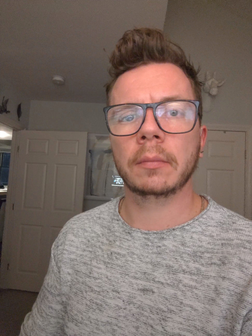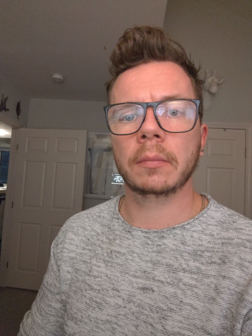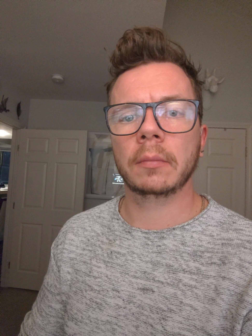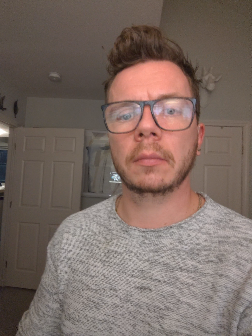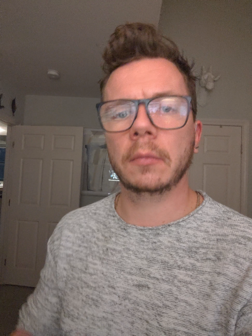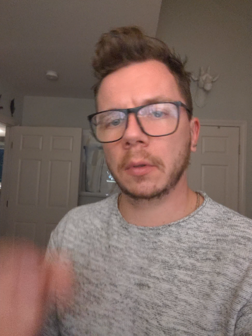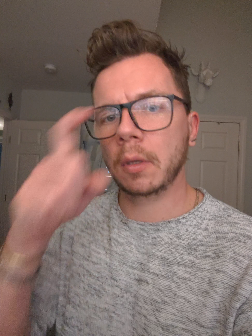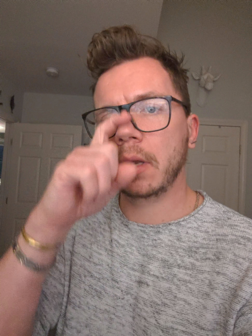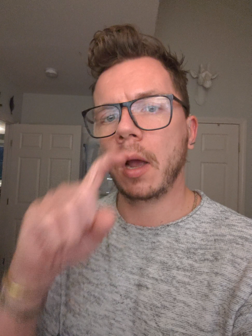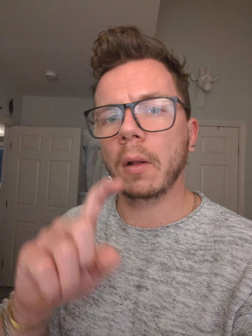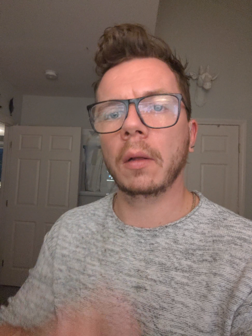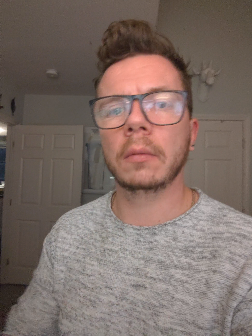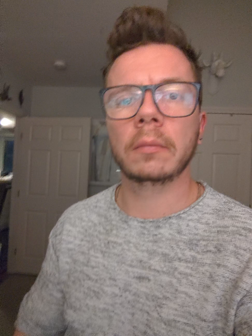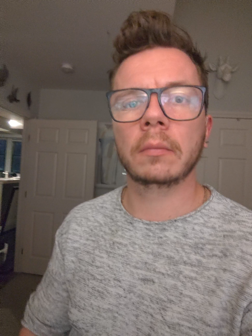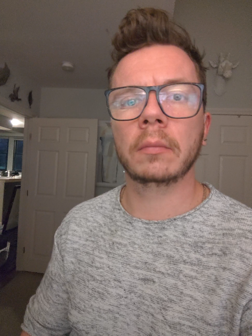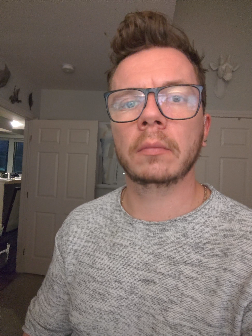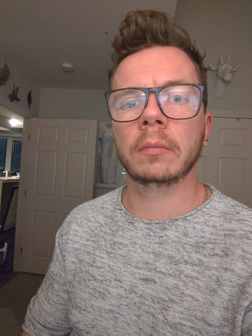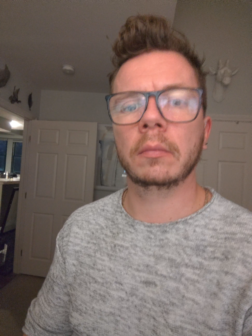doll